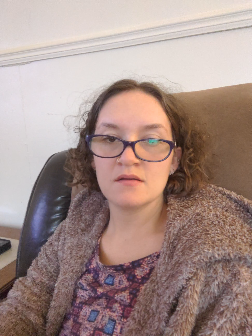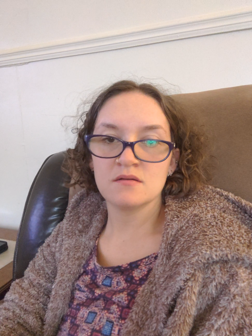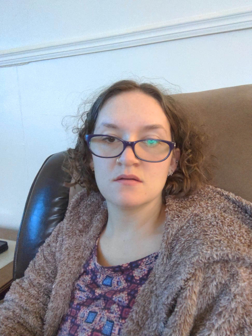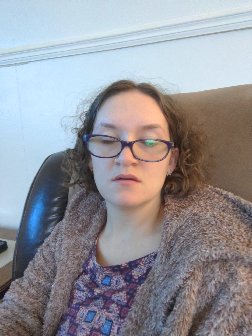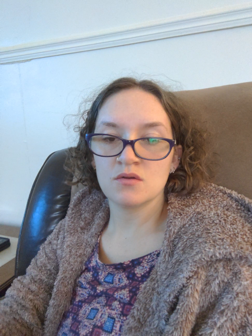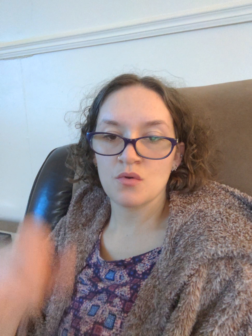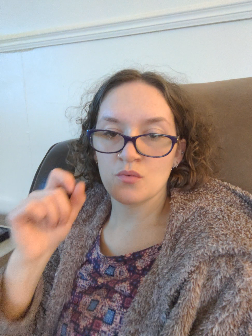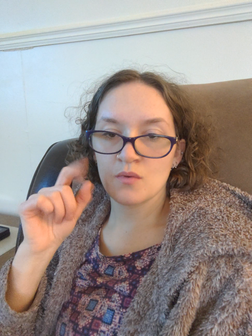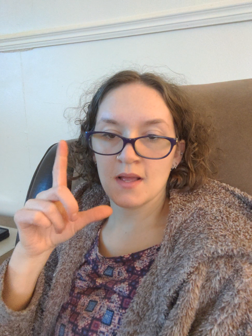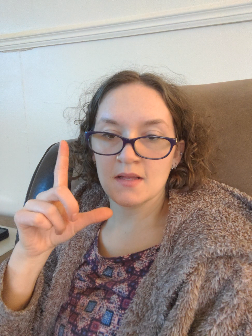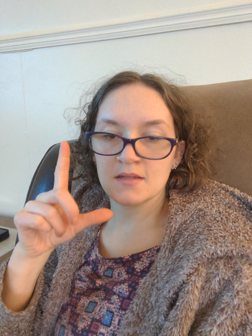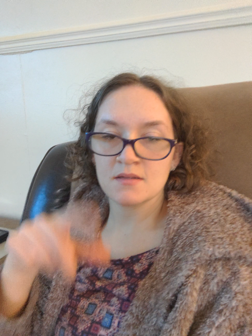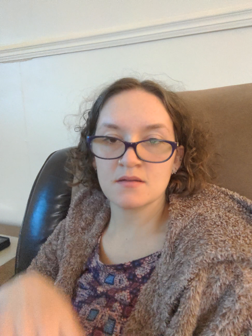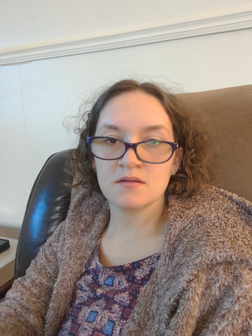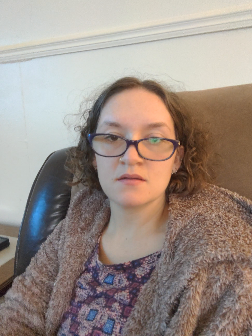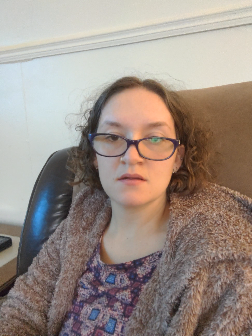wake